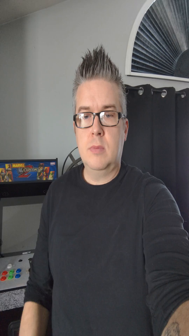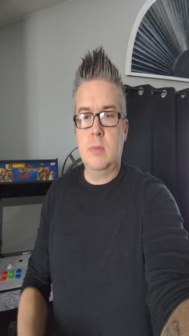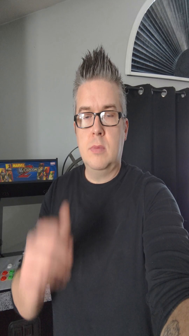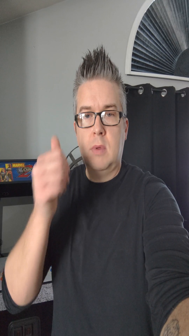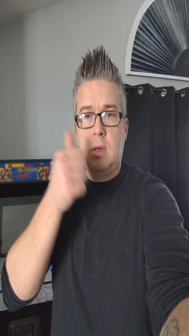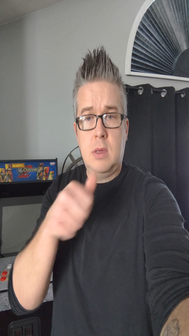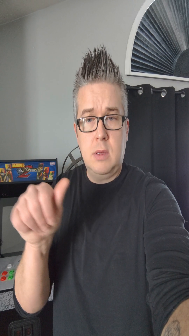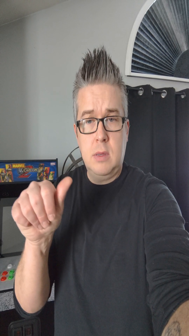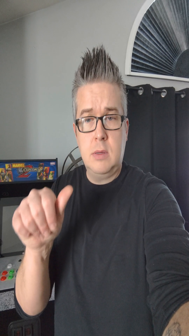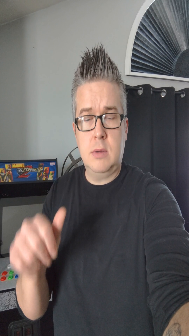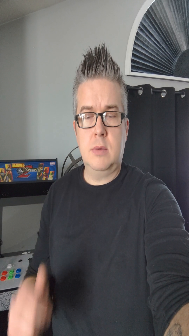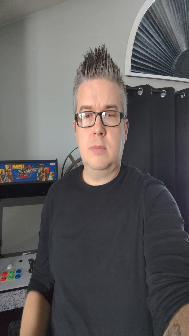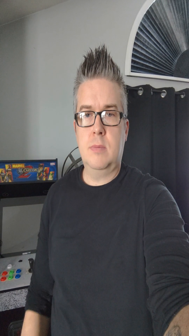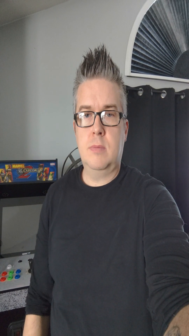any